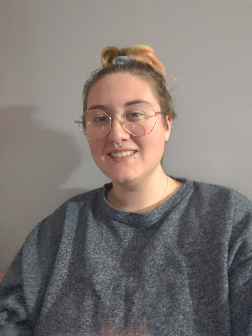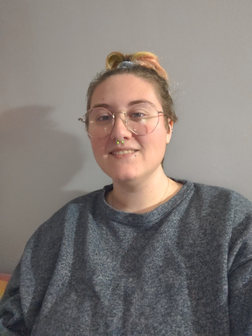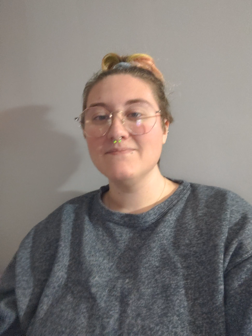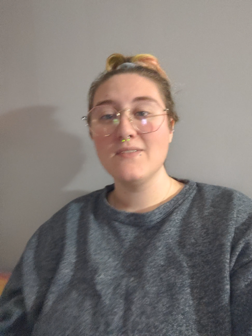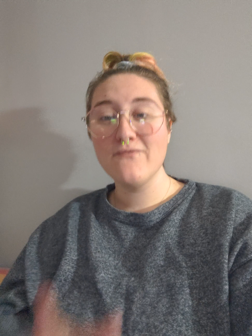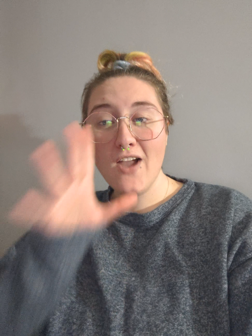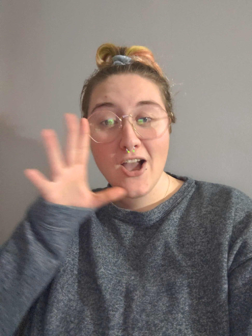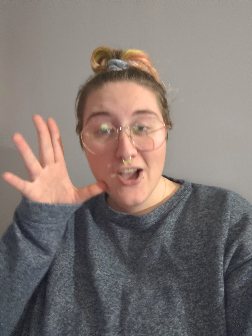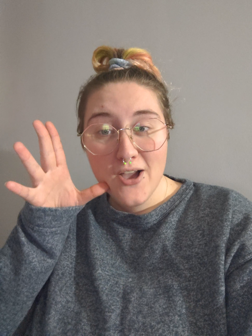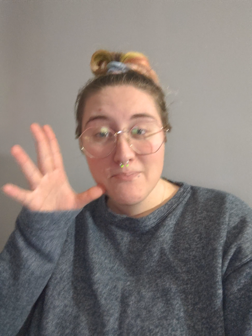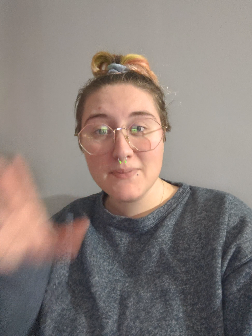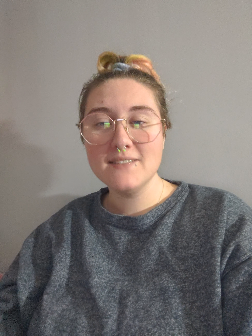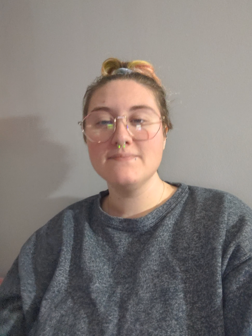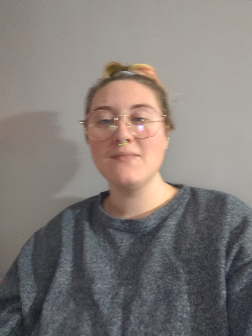farm